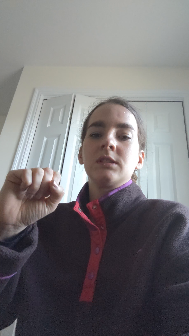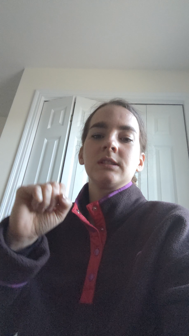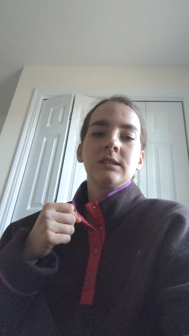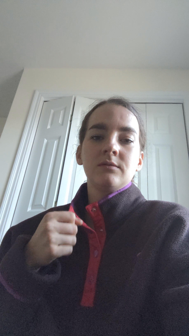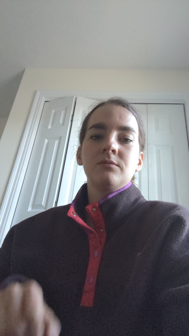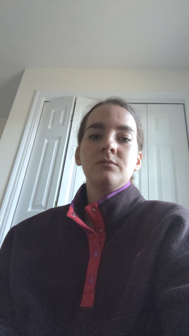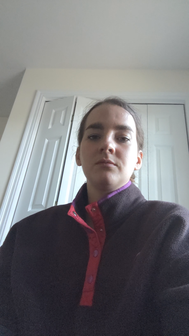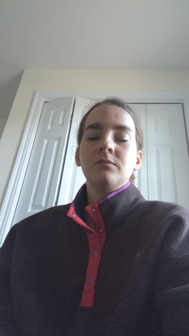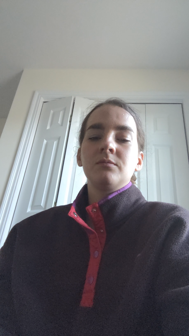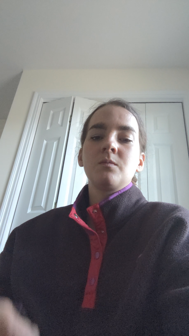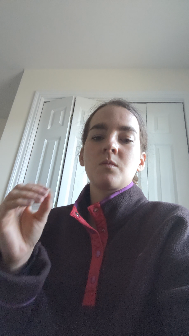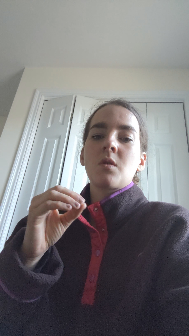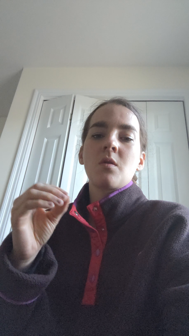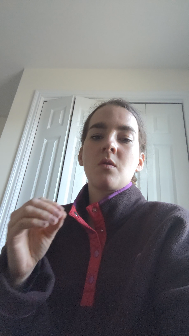more